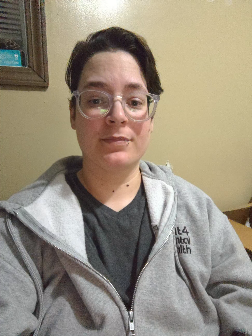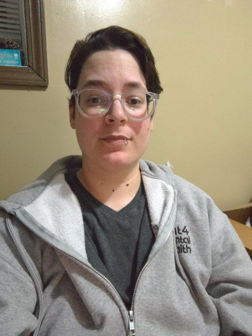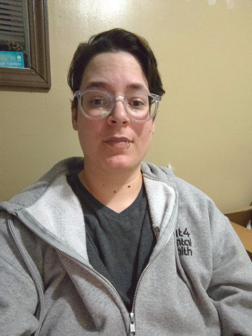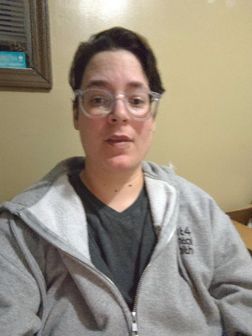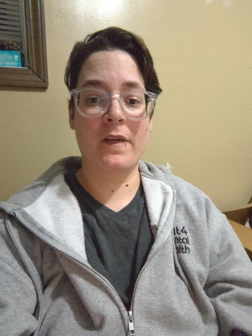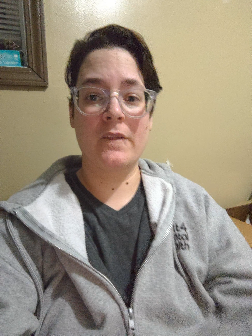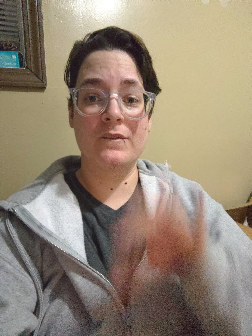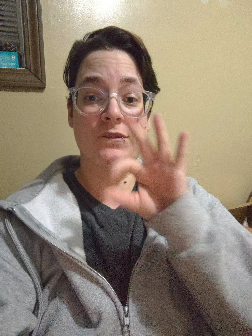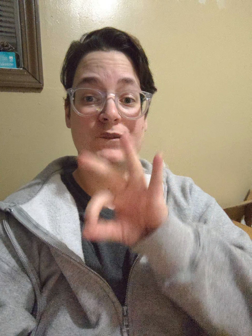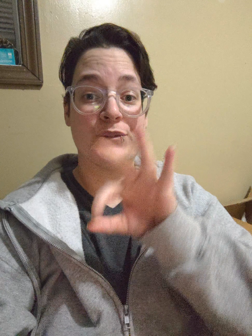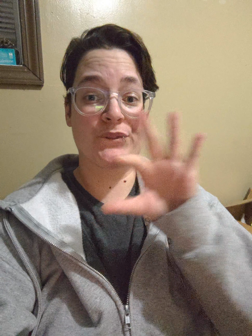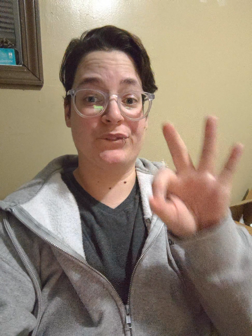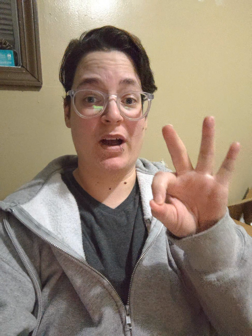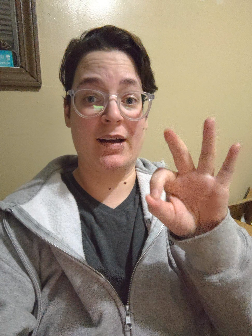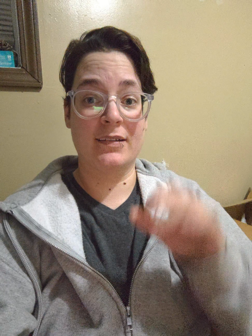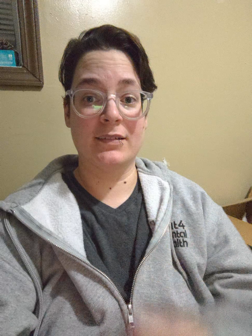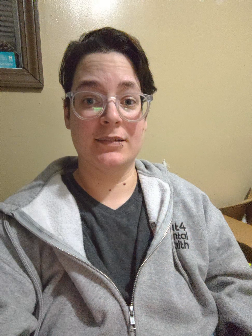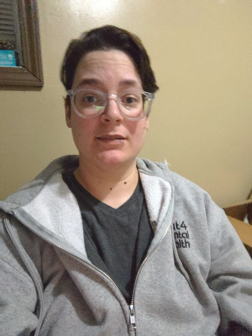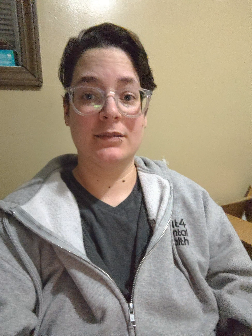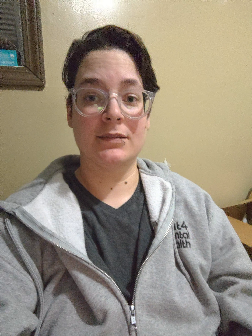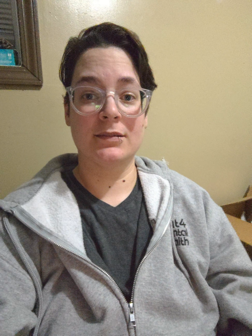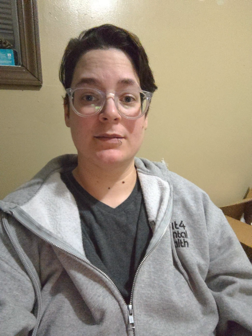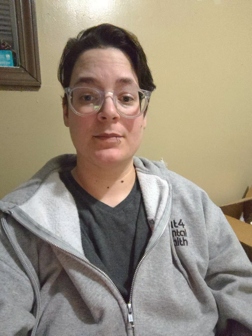french fries